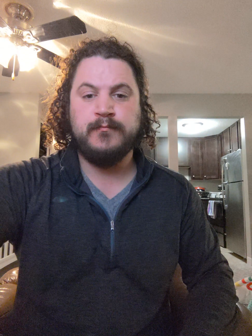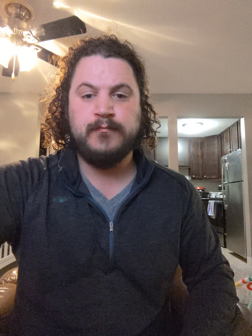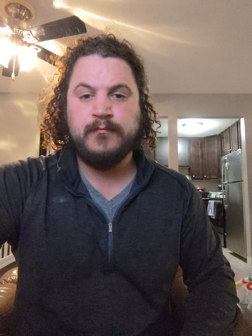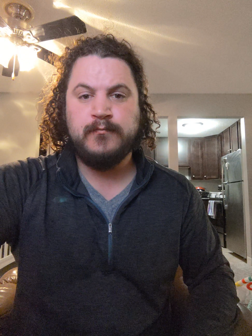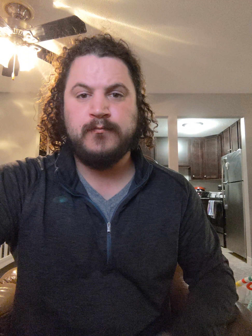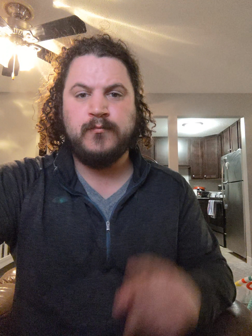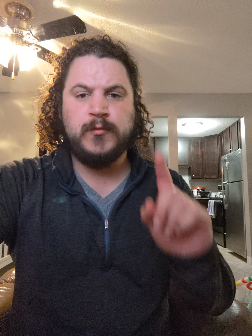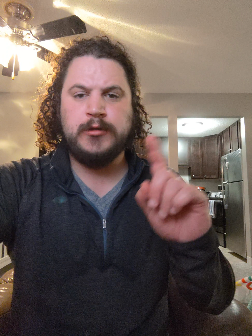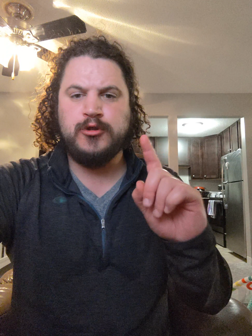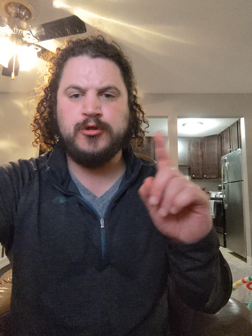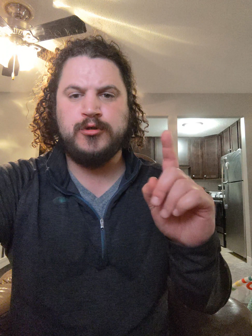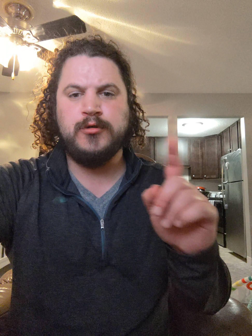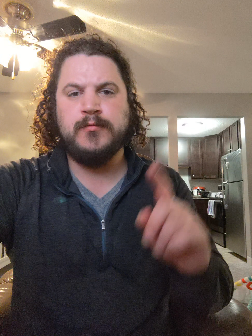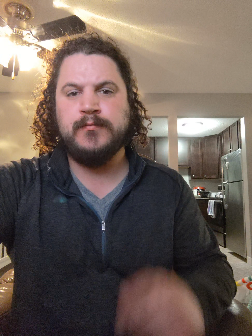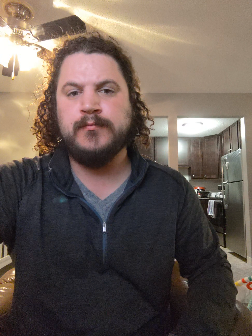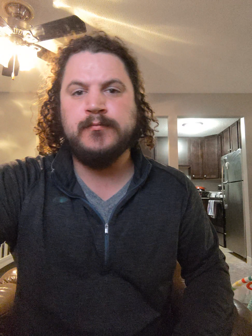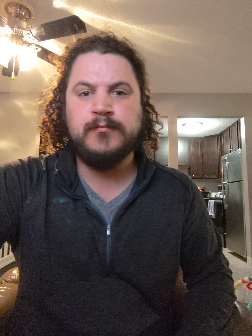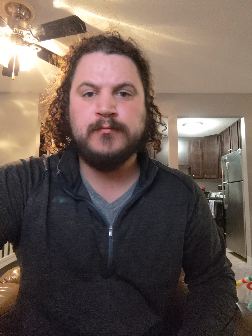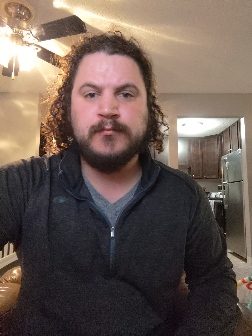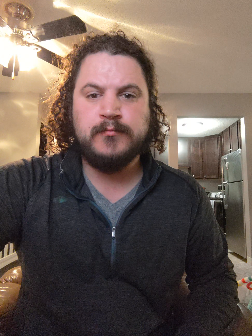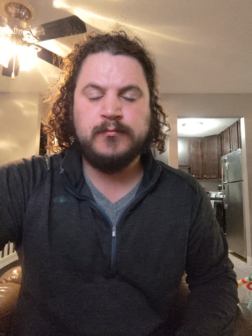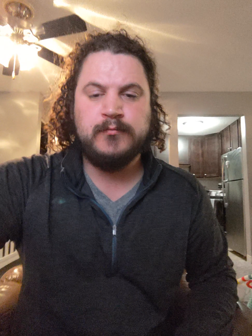where